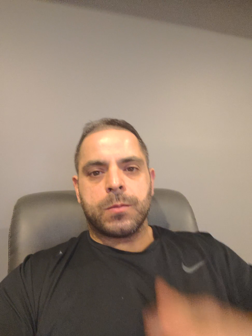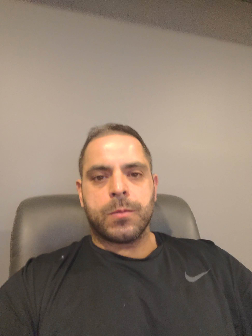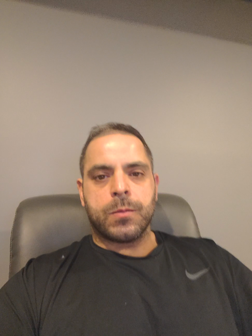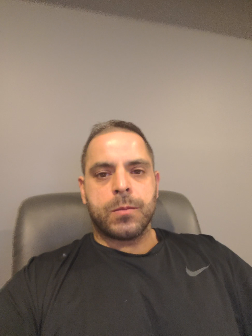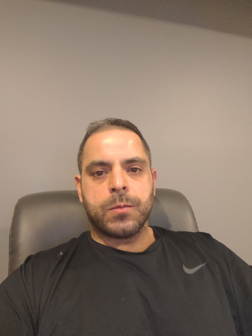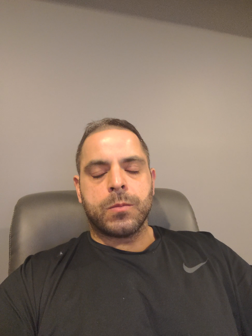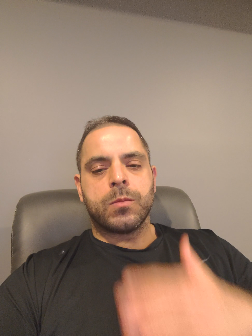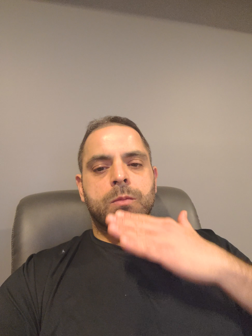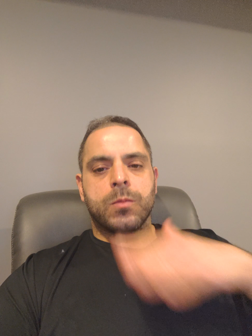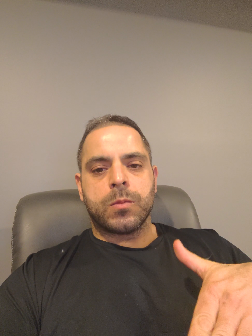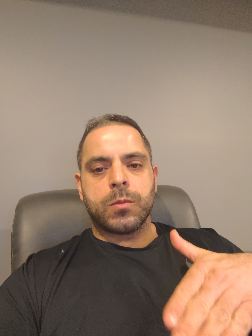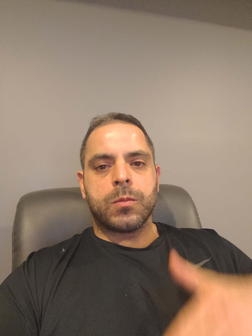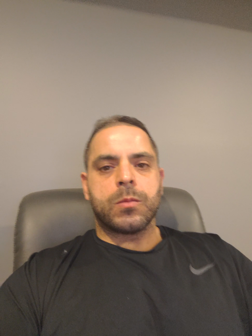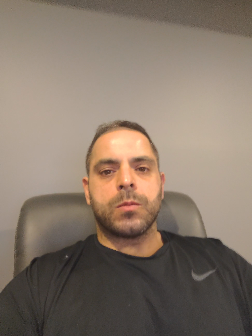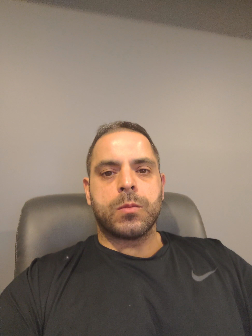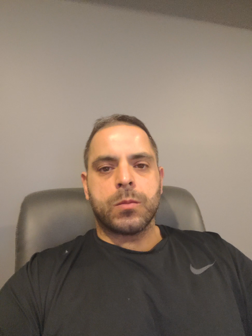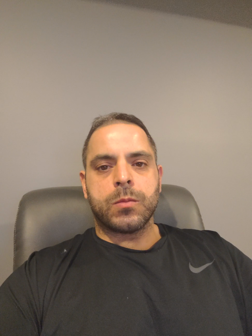quiet